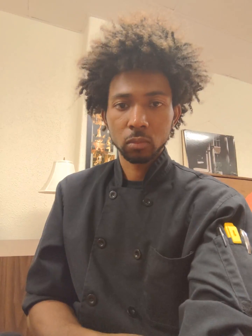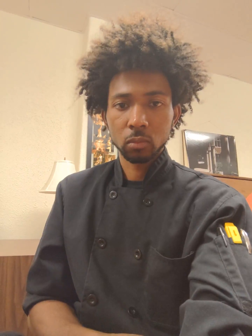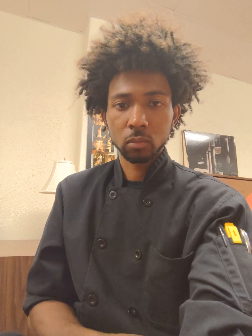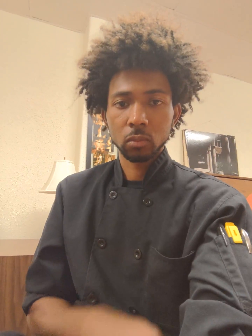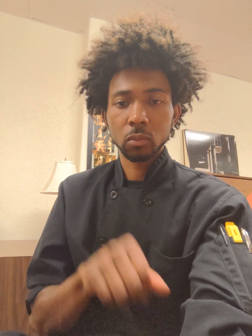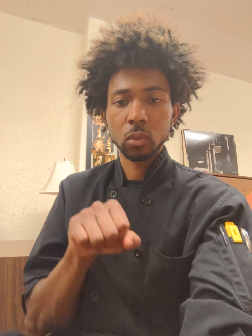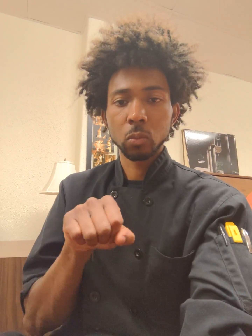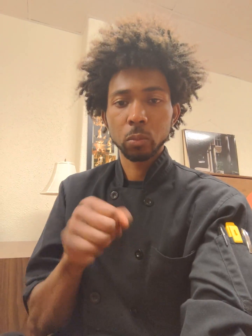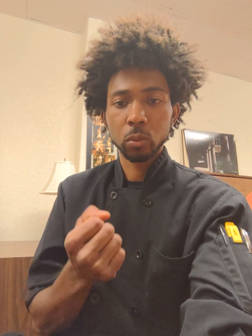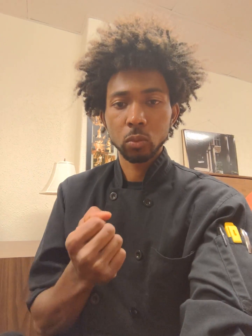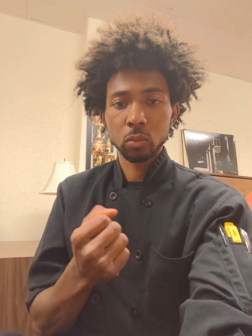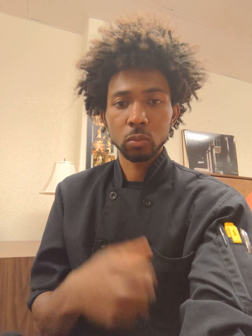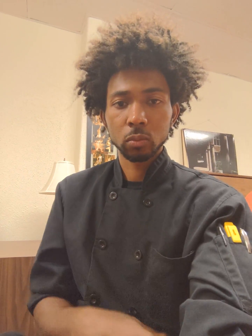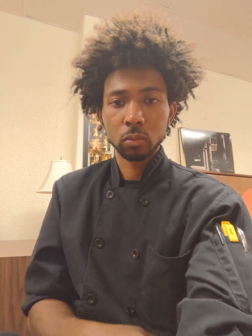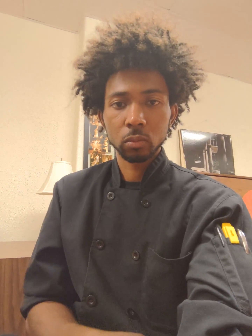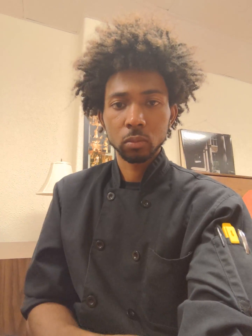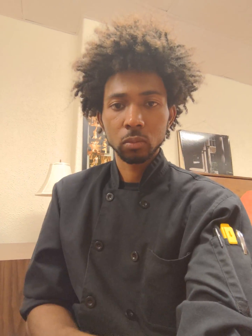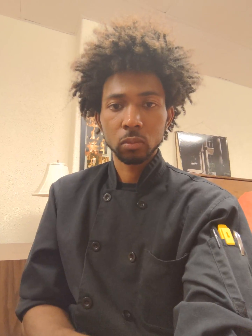break